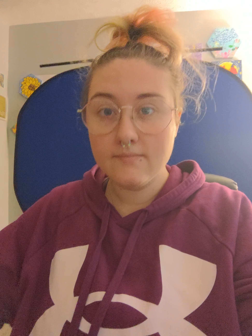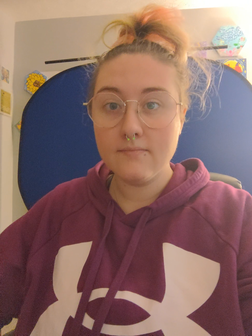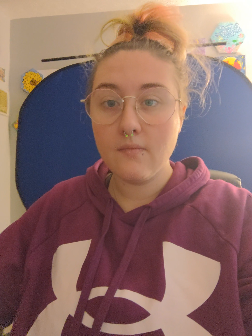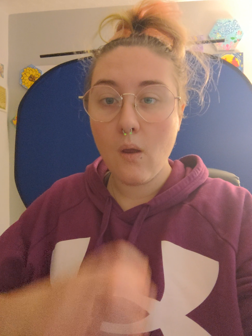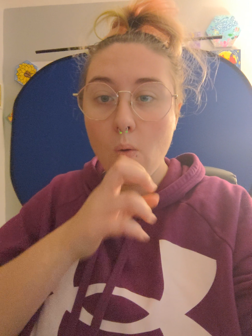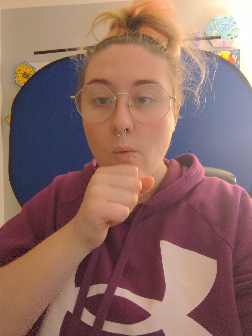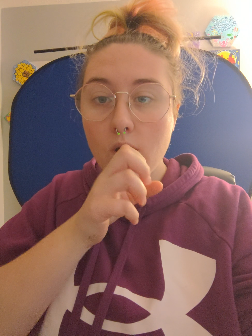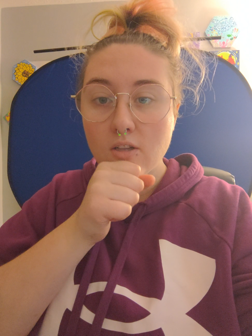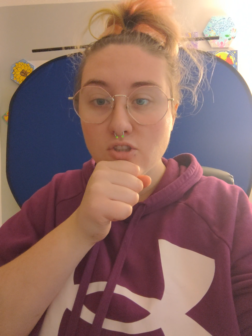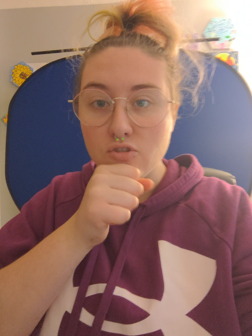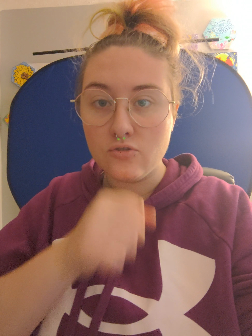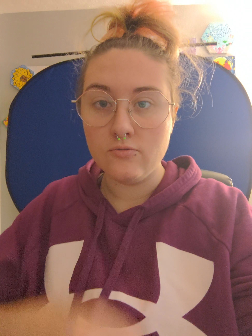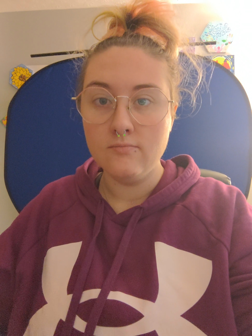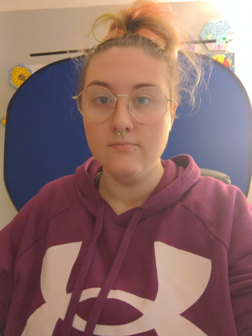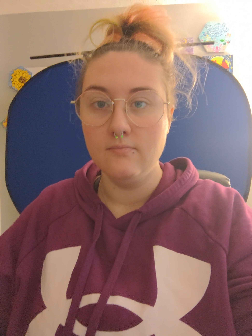orange